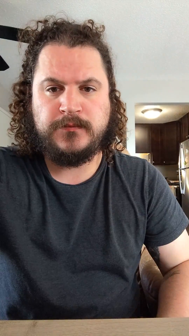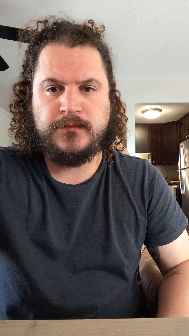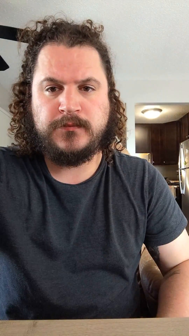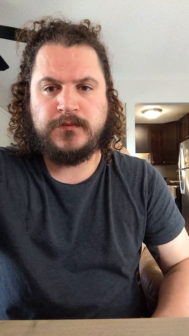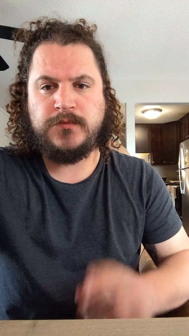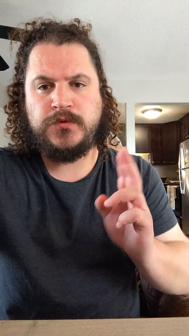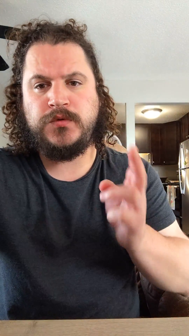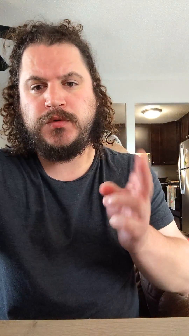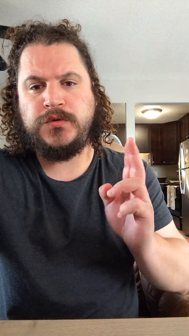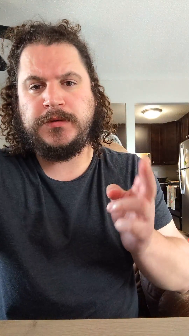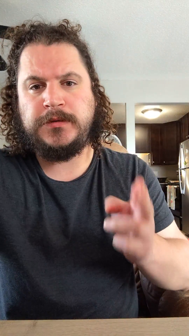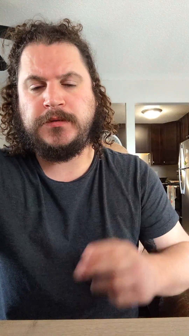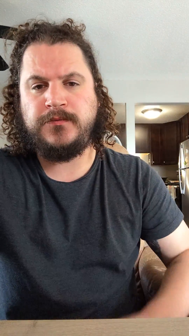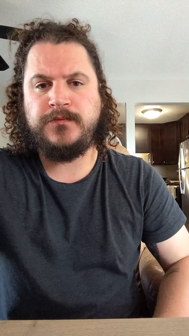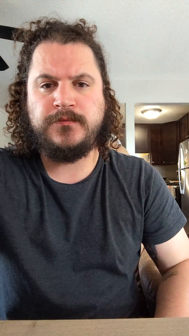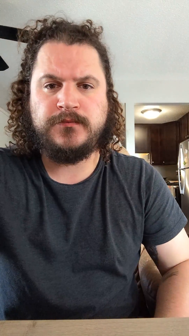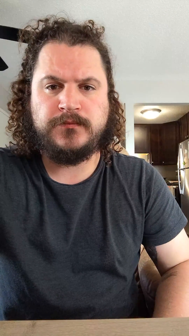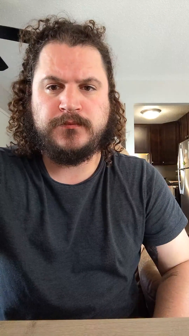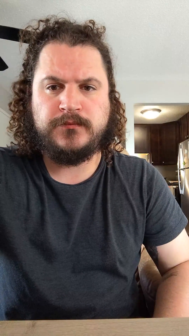hurry